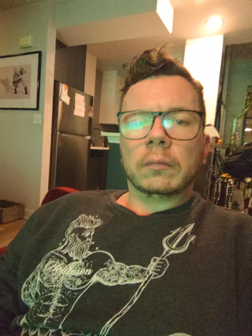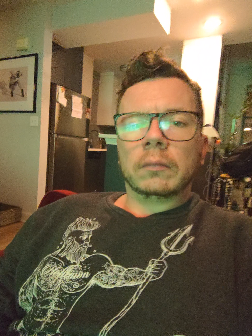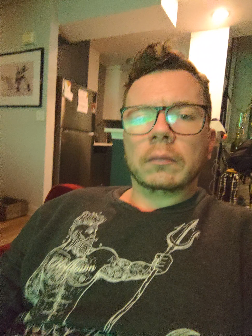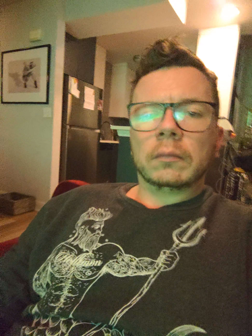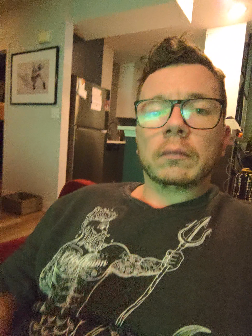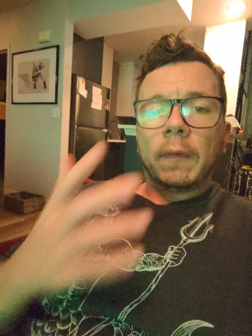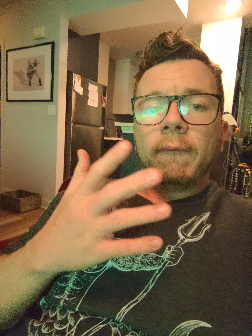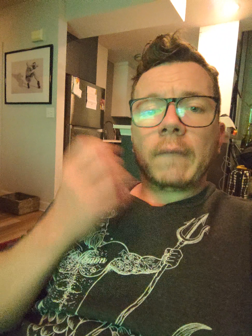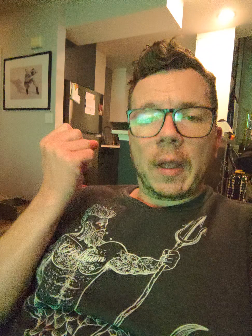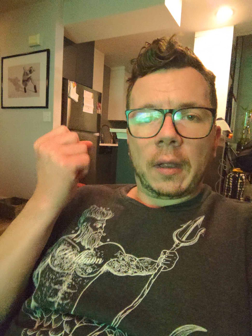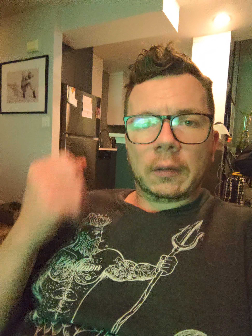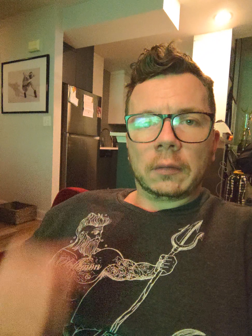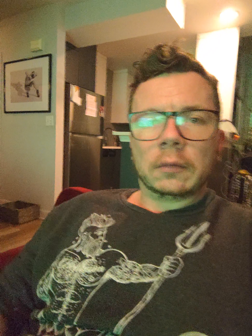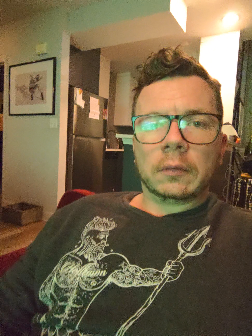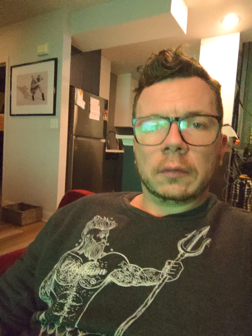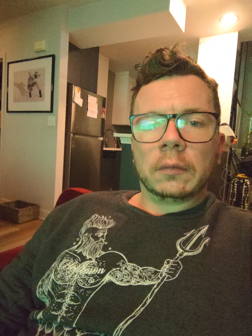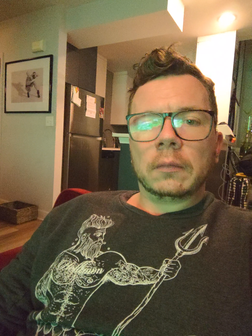fast